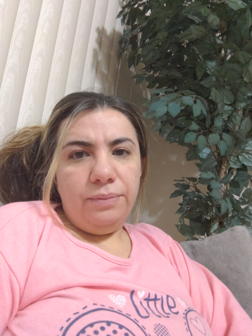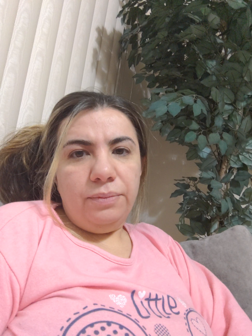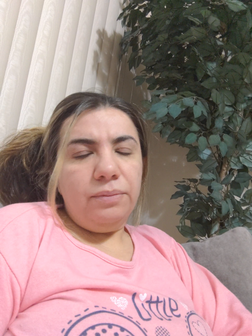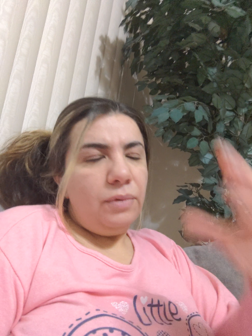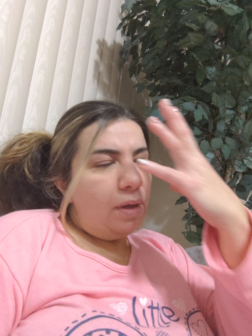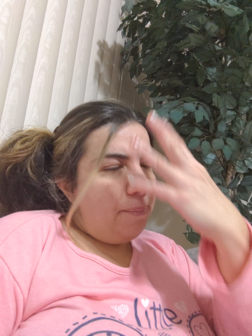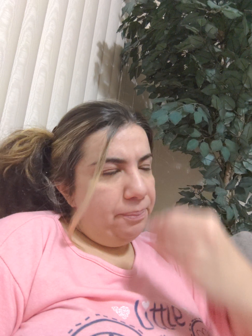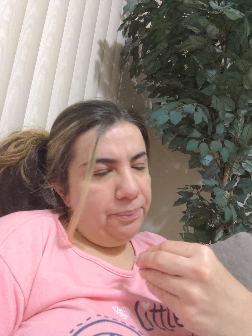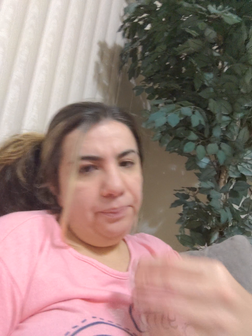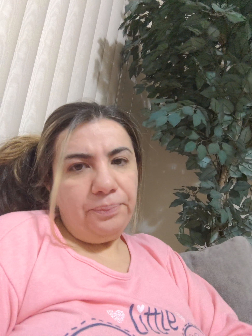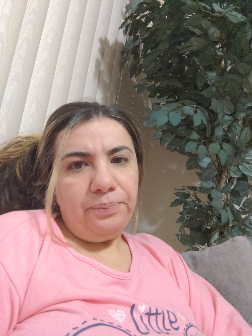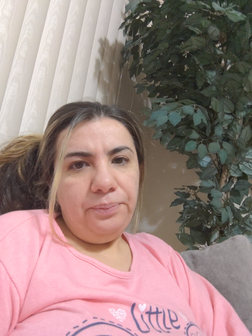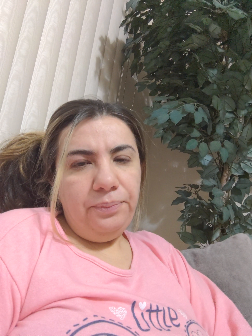sleep